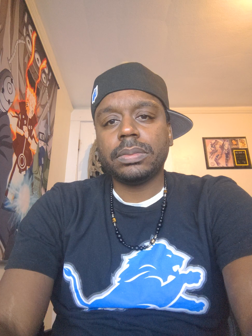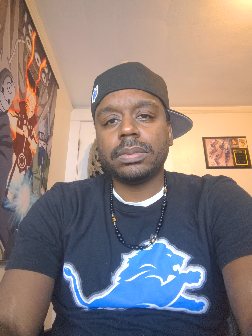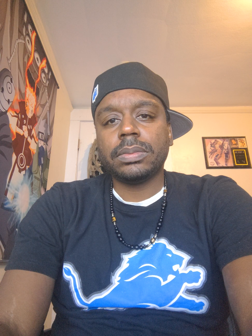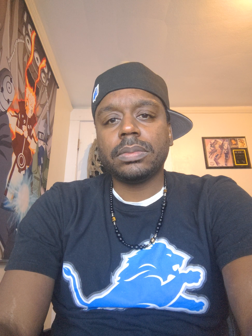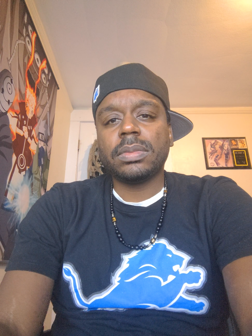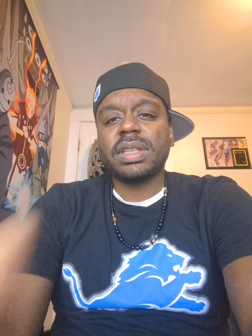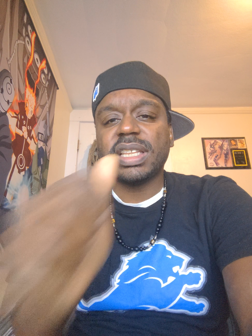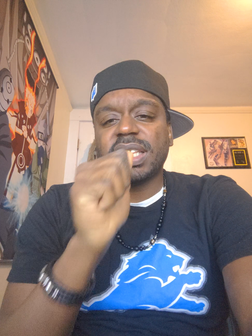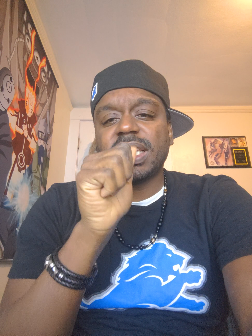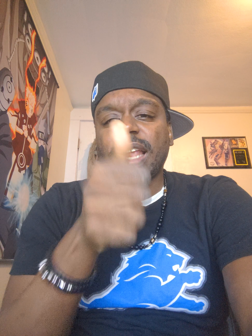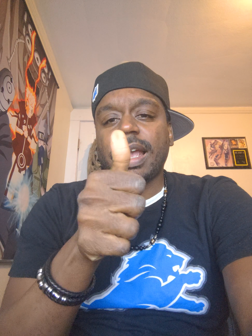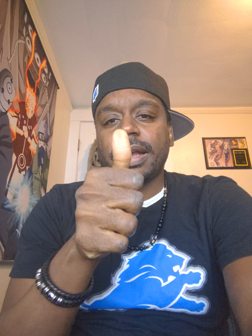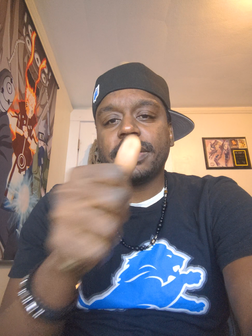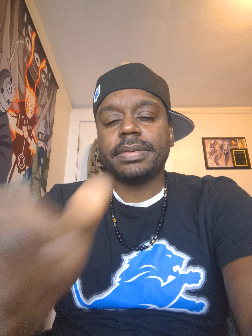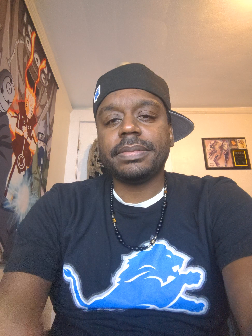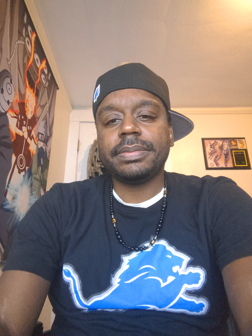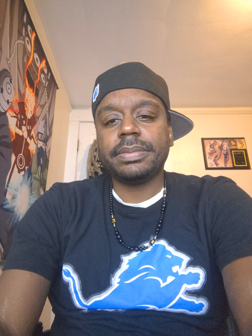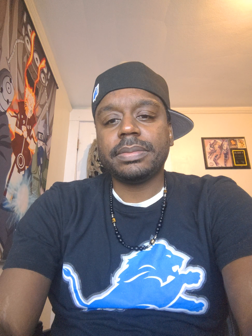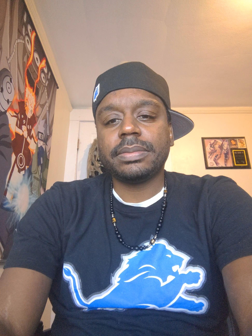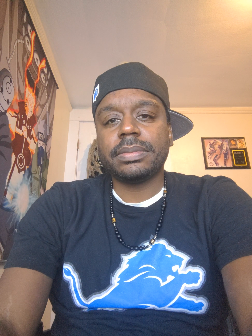nuts